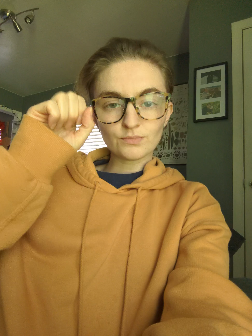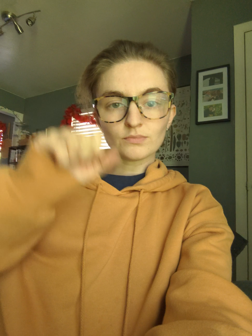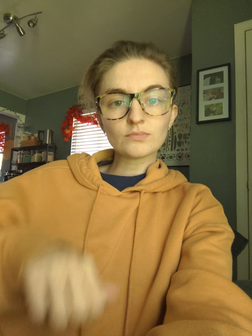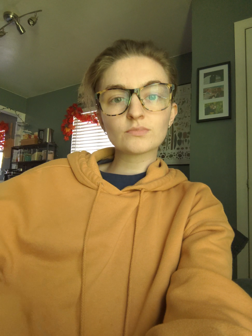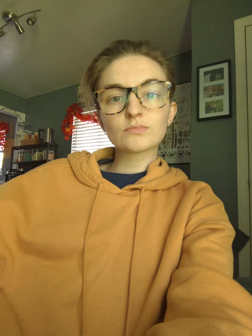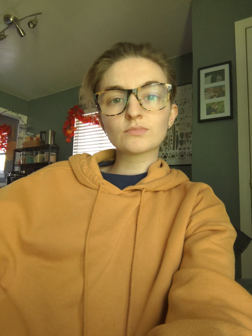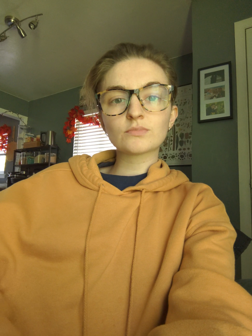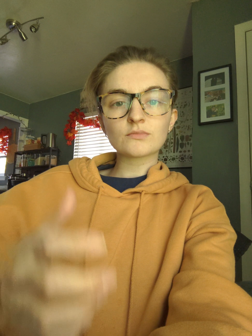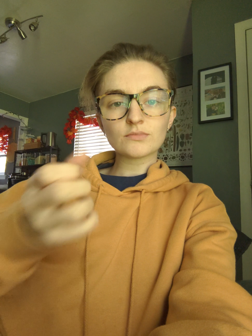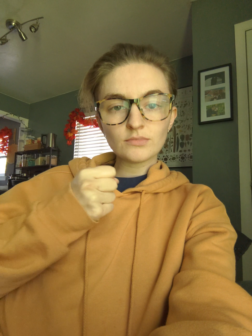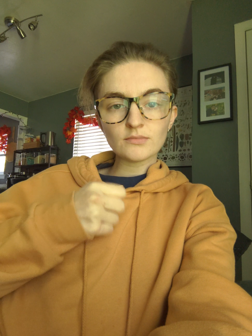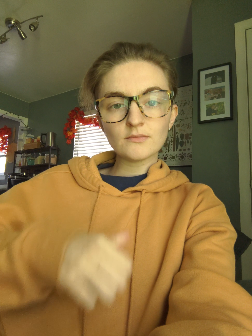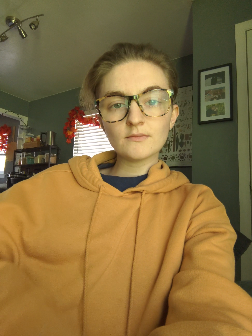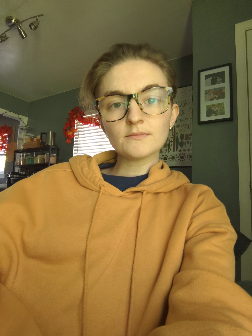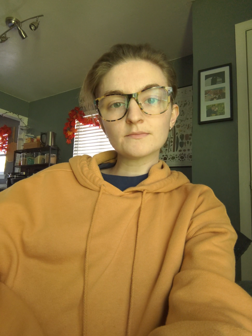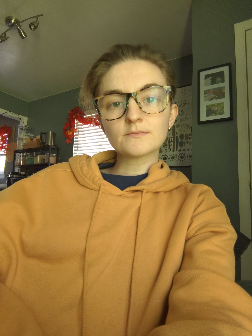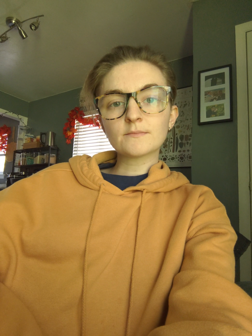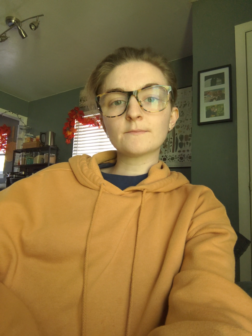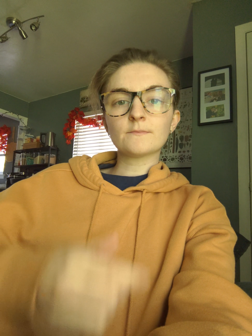get